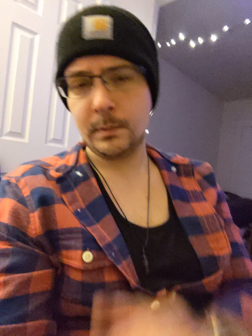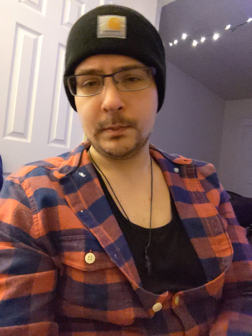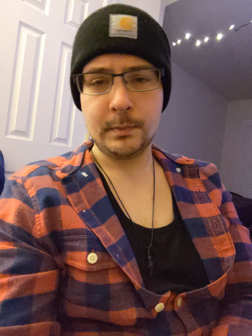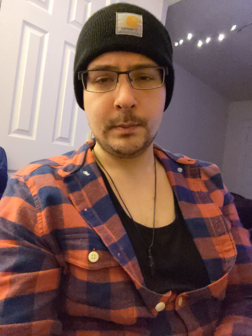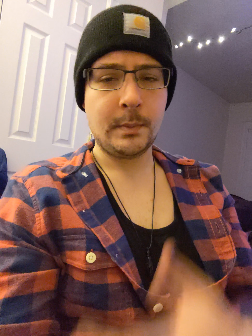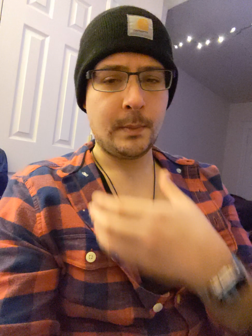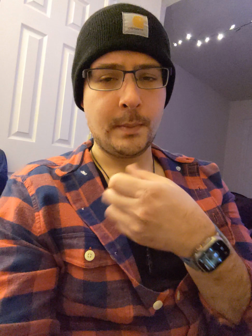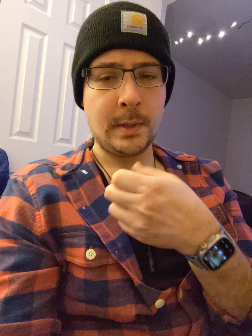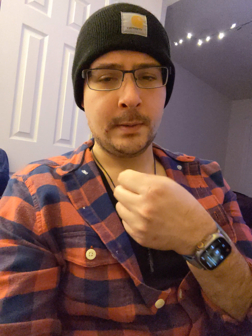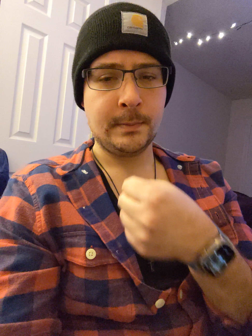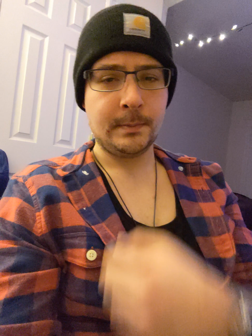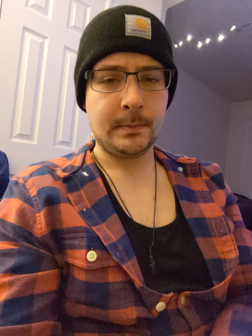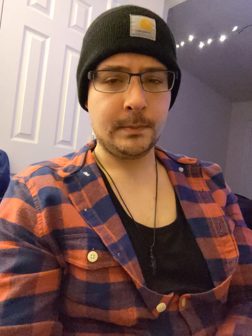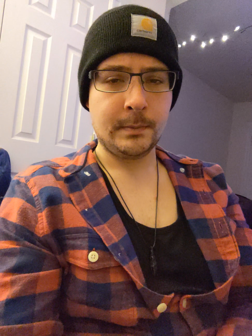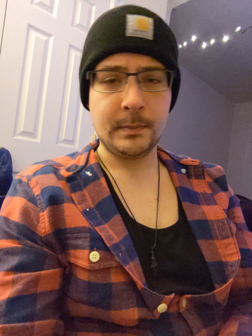milk